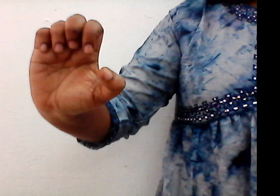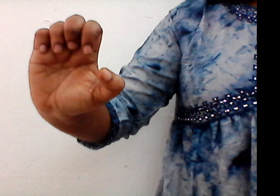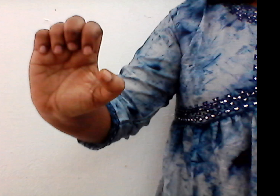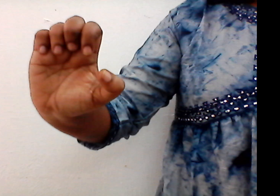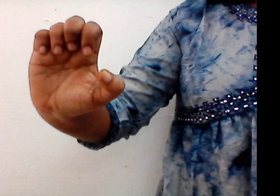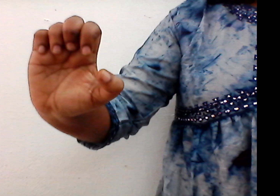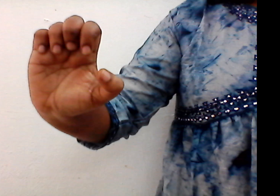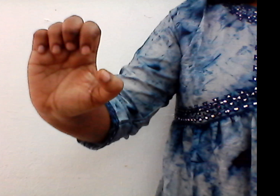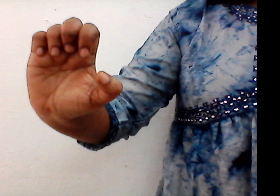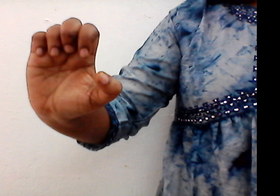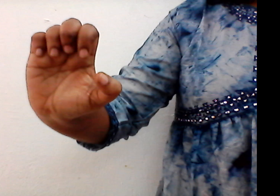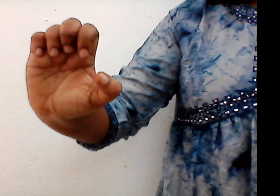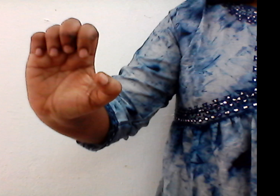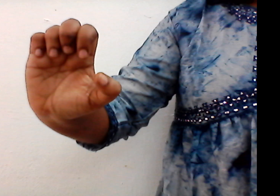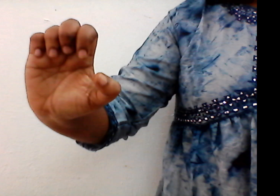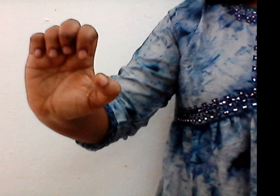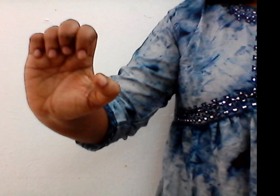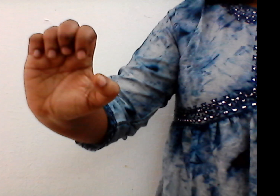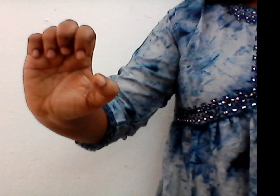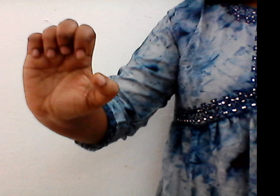ഇ